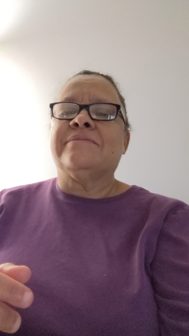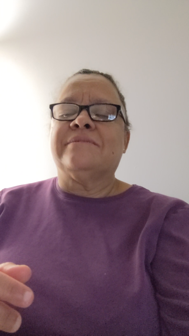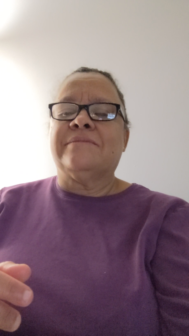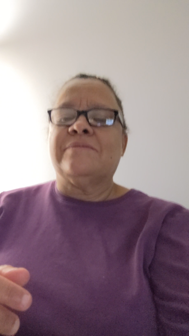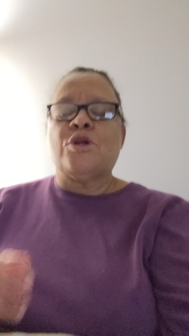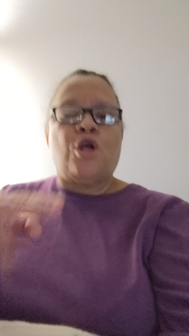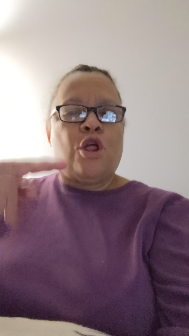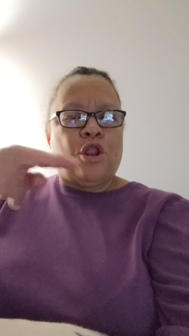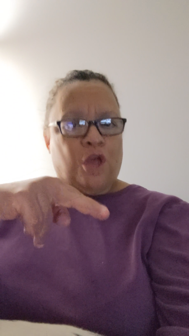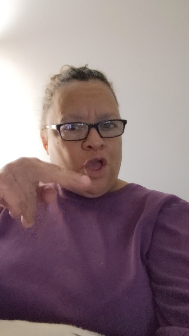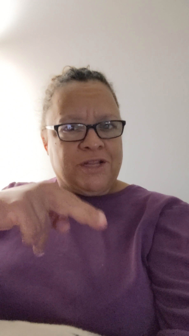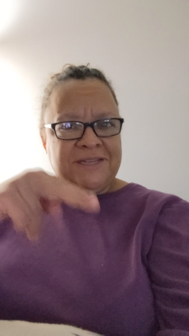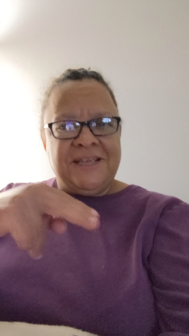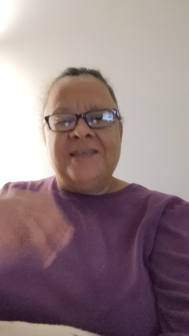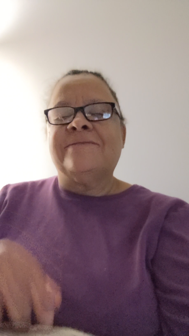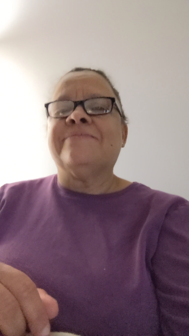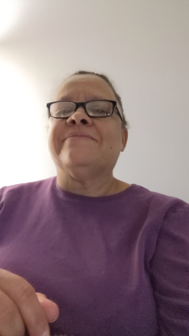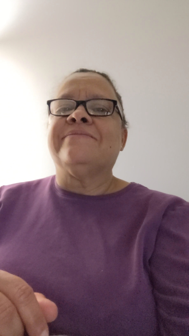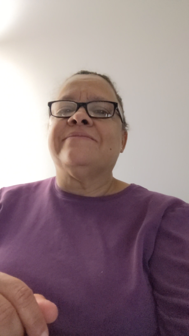nurse